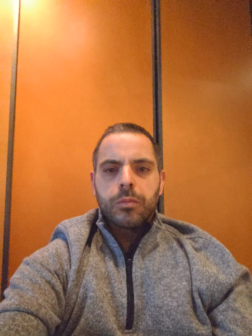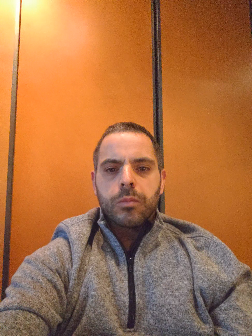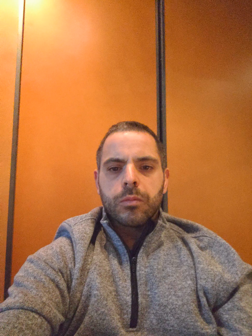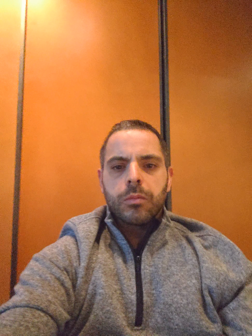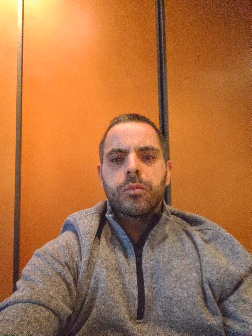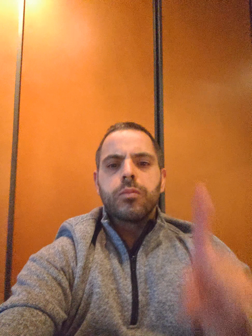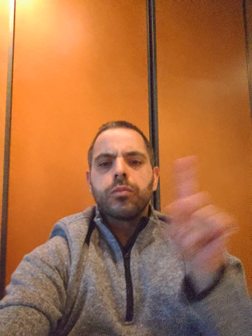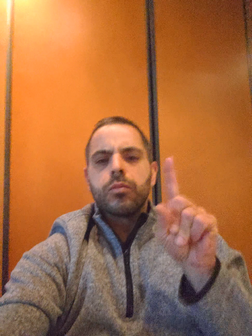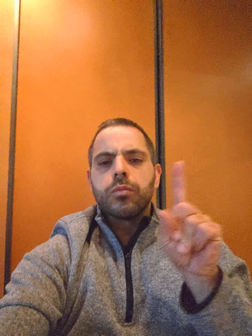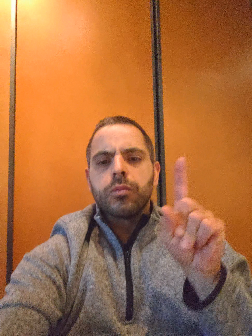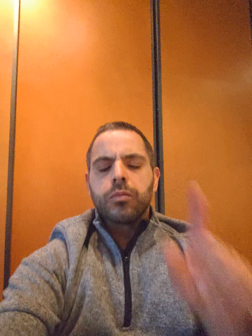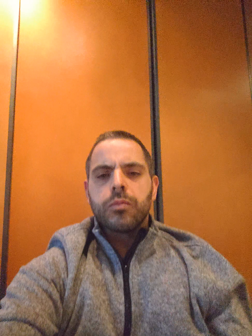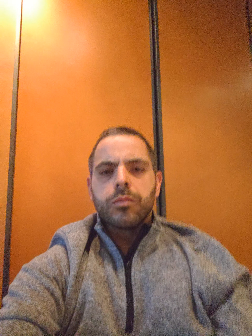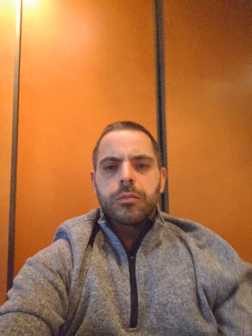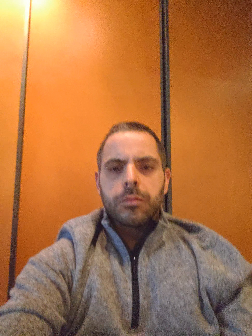where